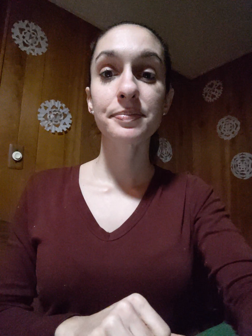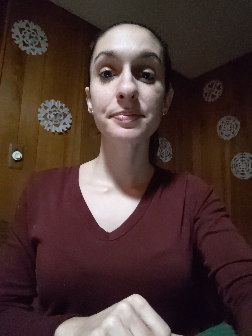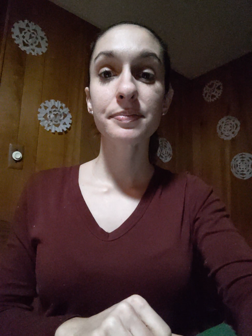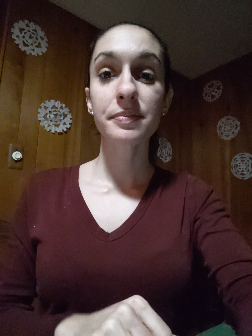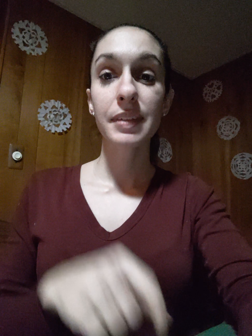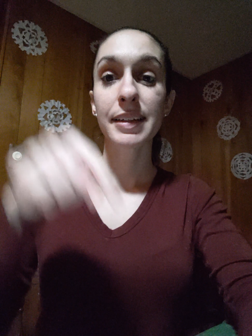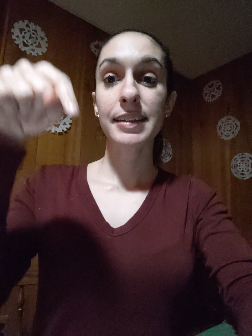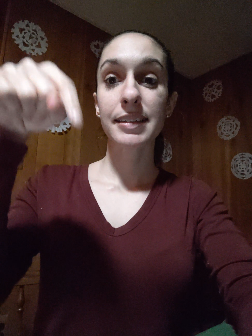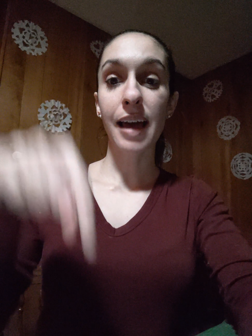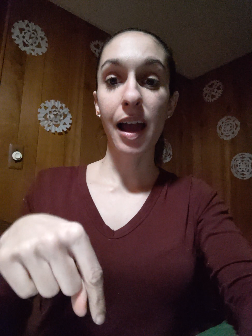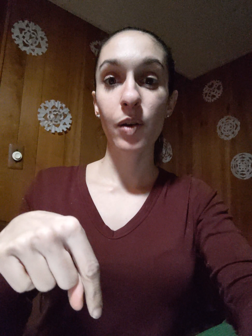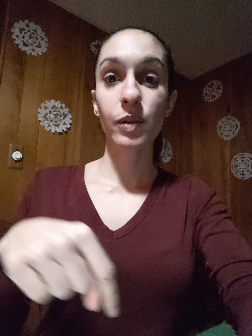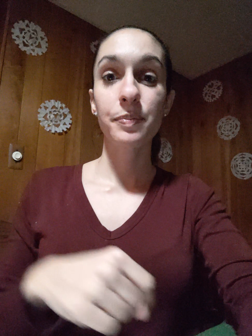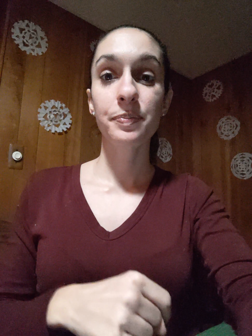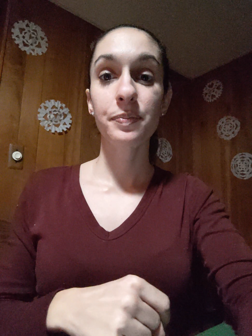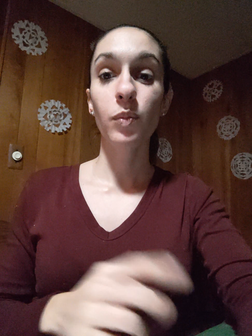down